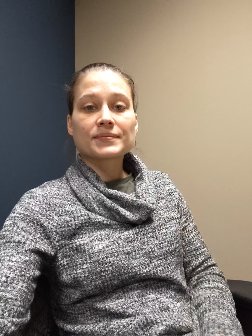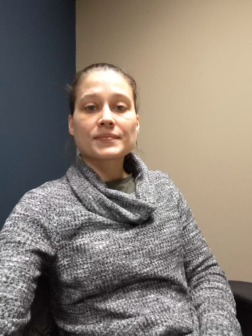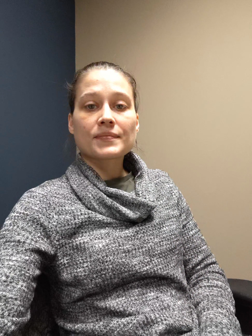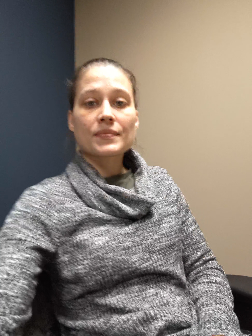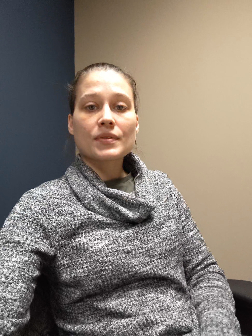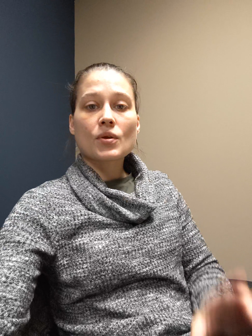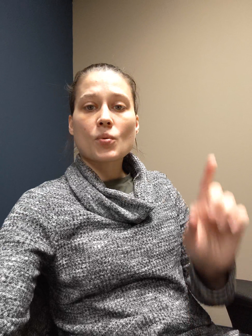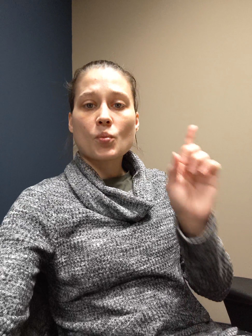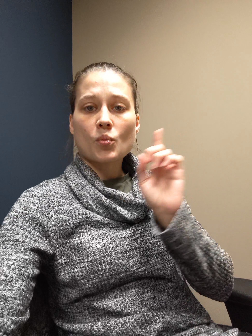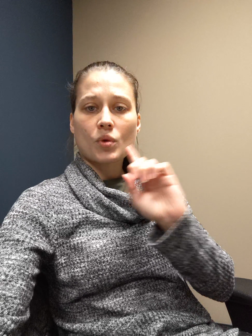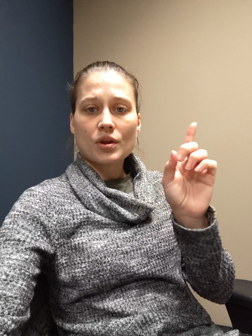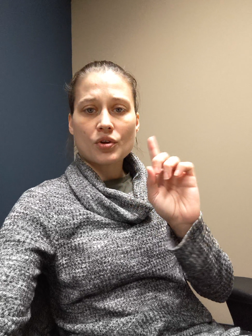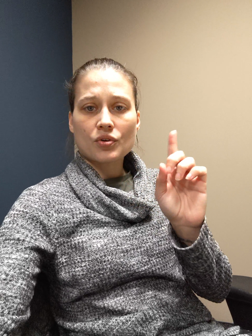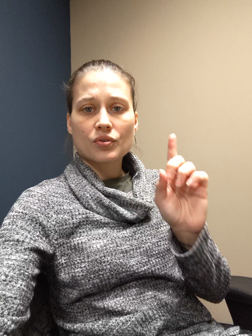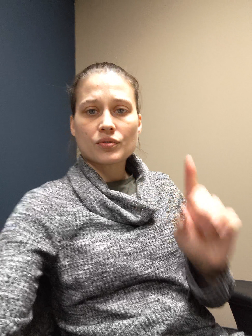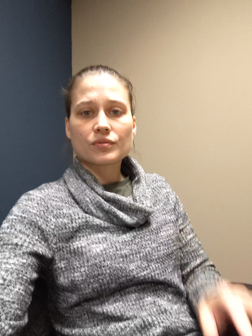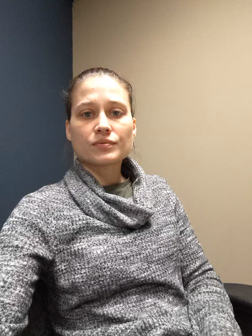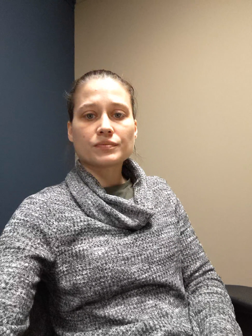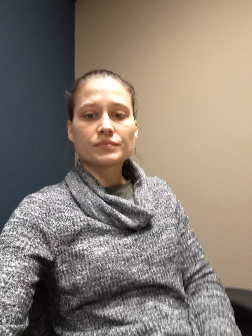where